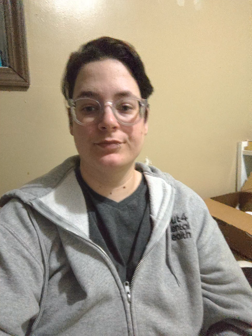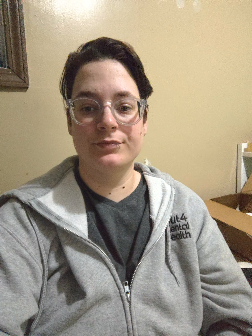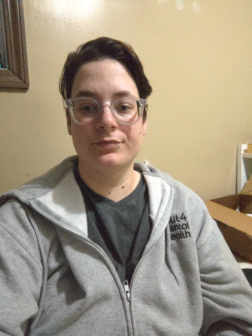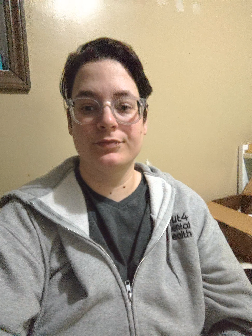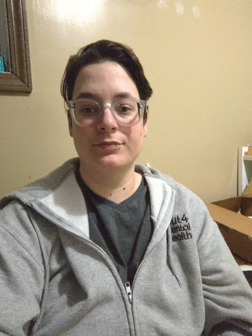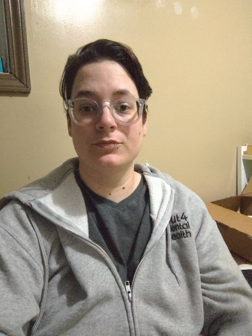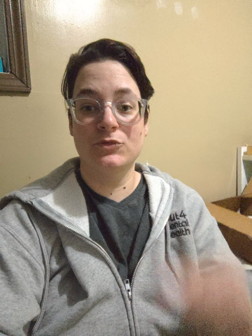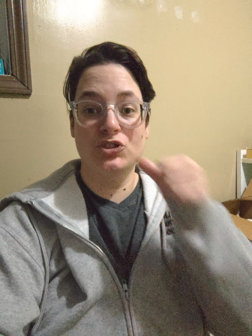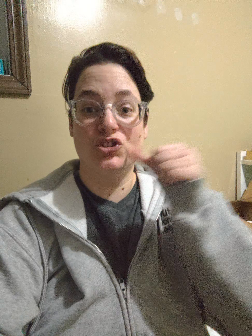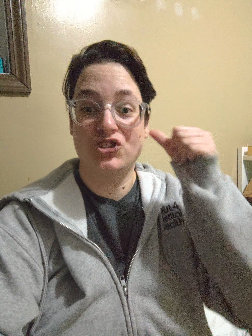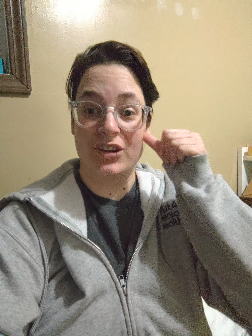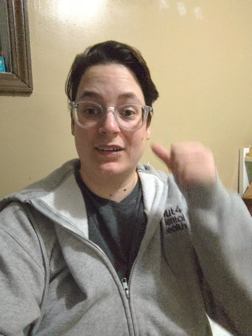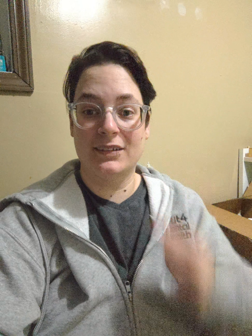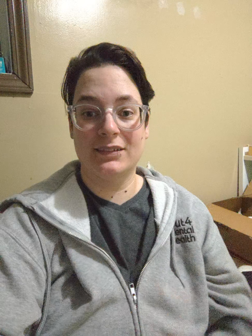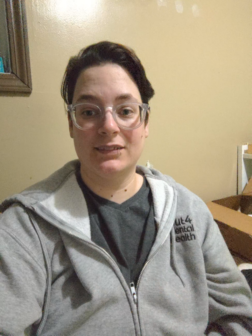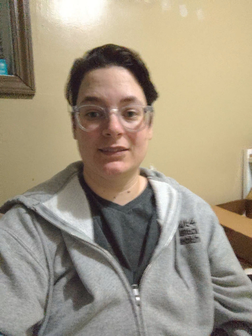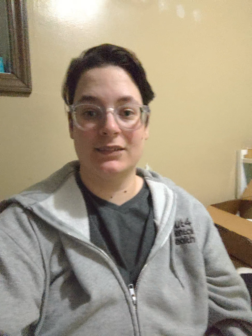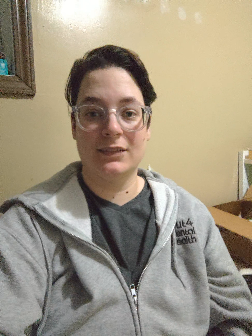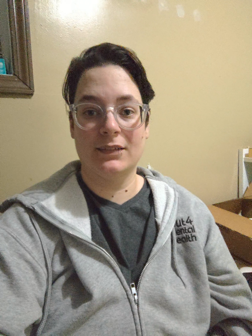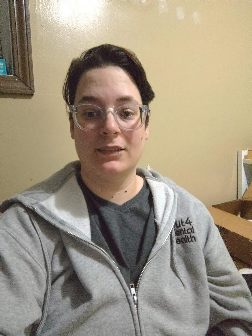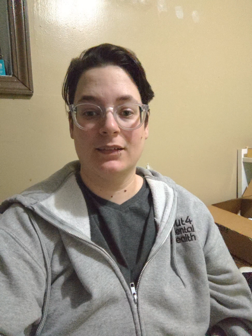yesterday